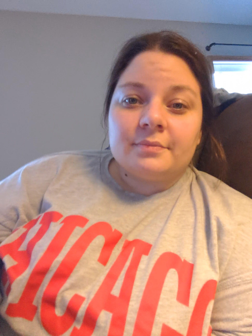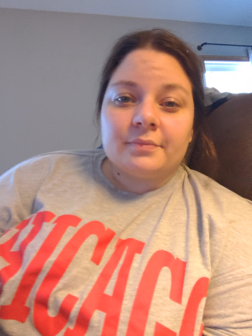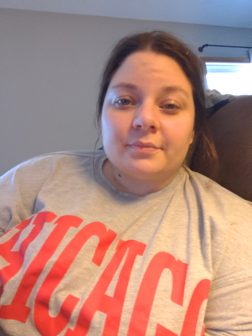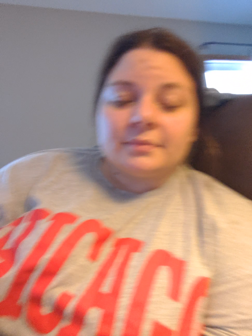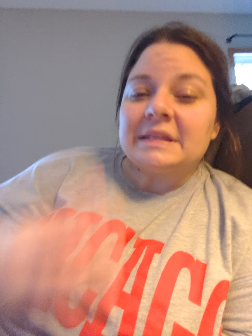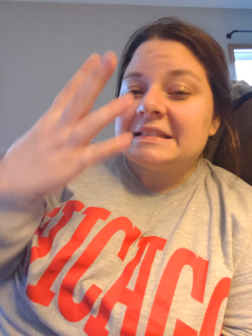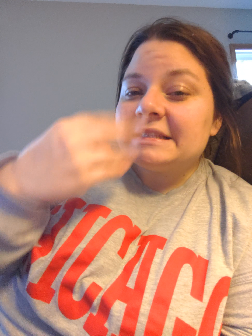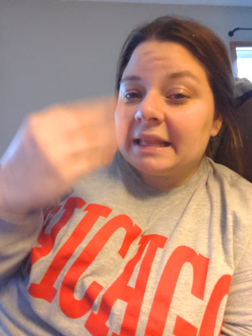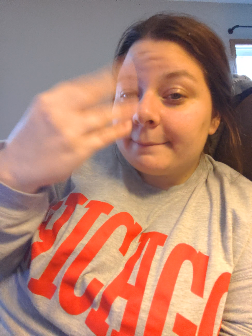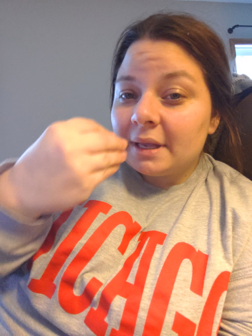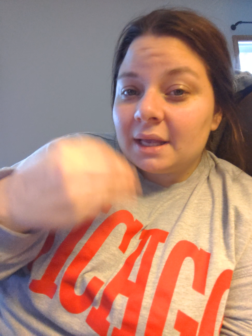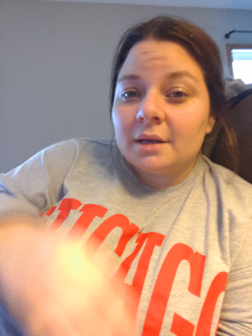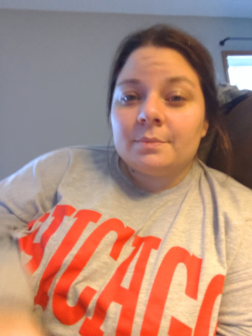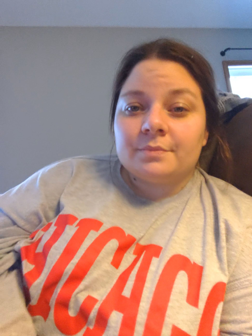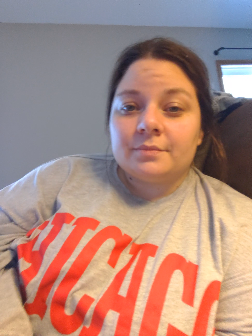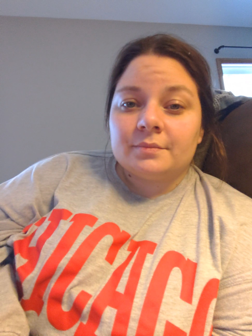sleepy